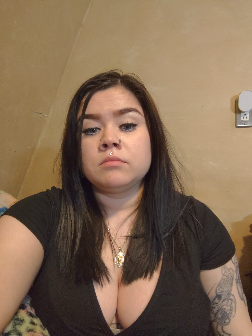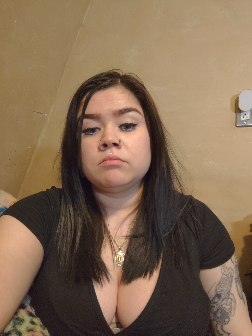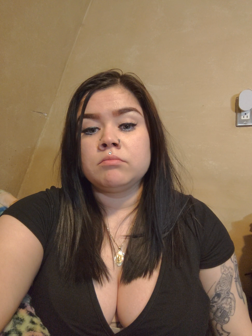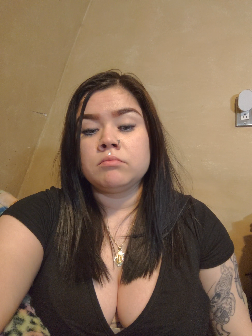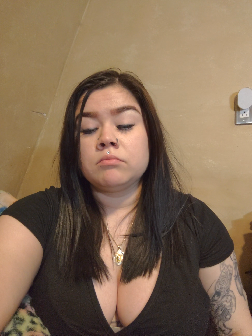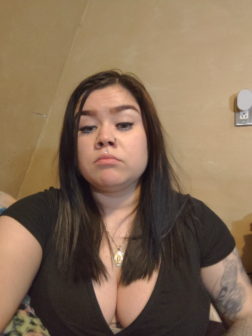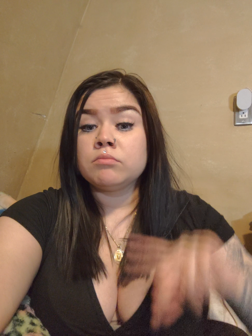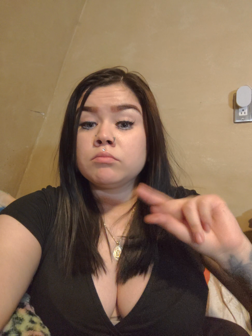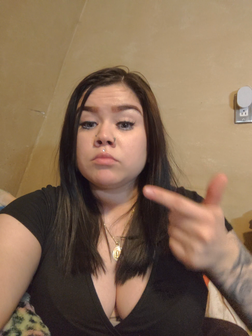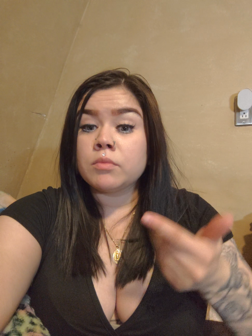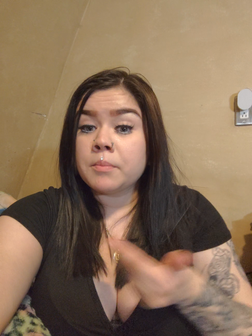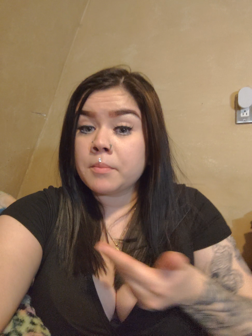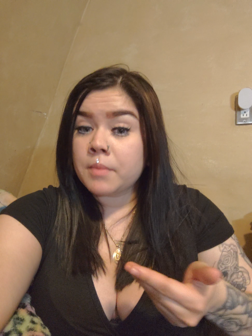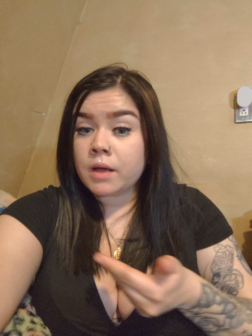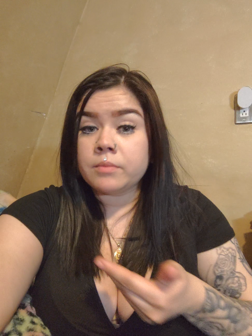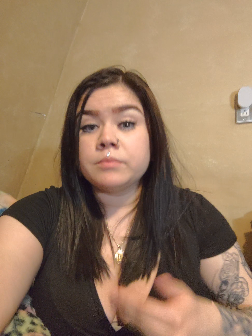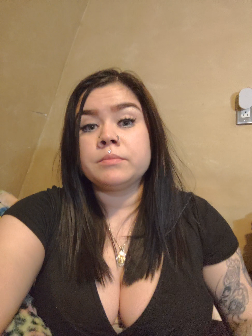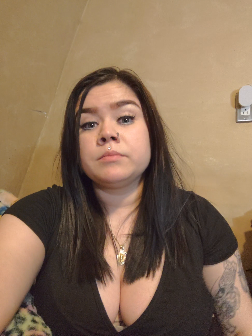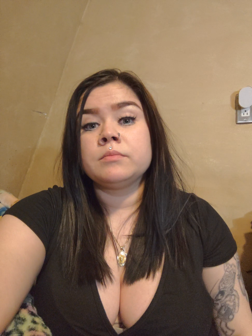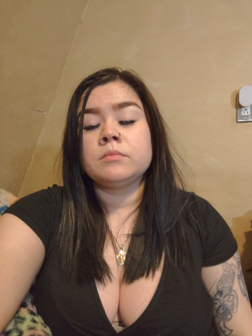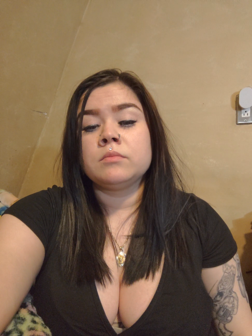puppy